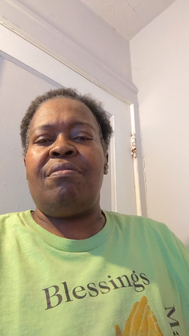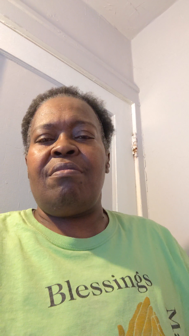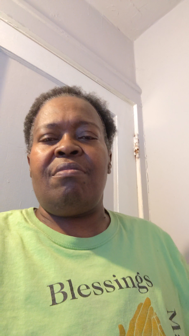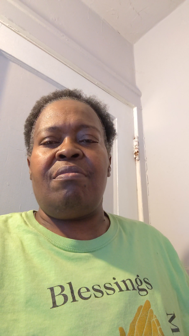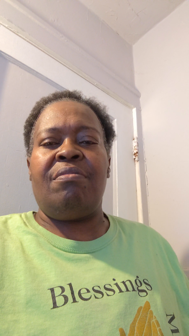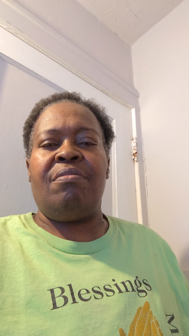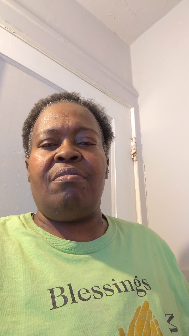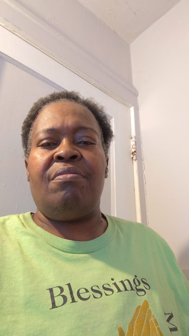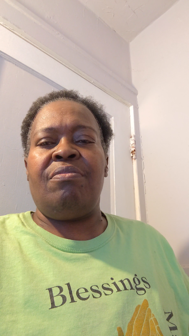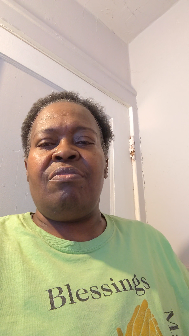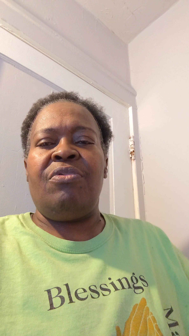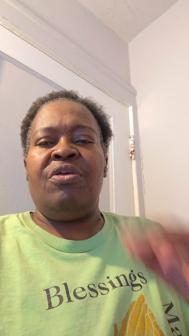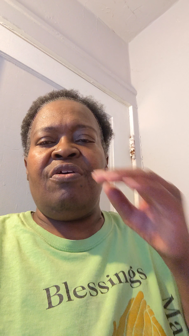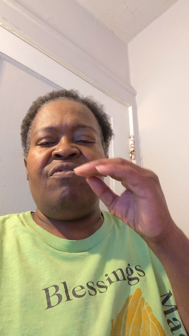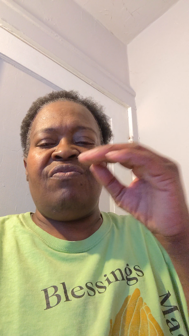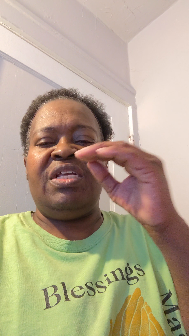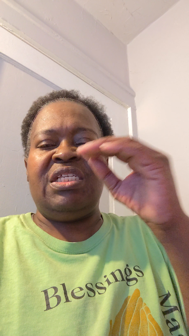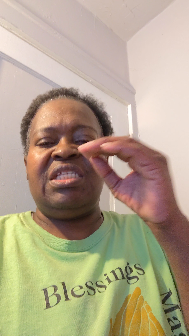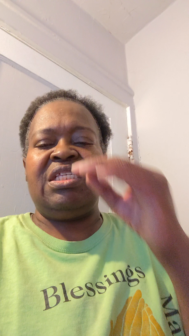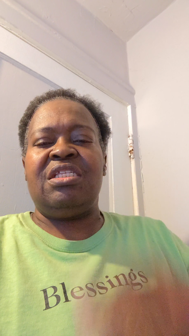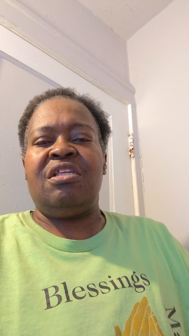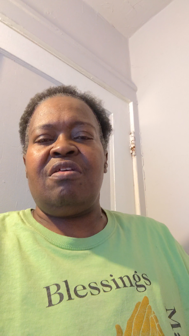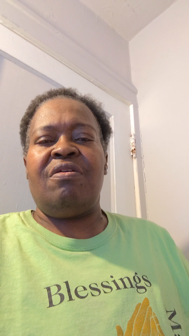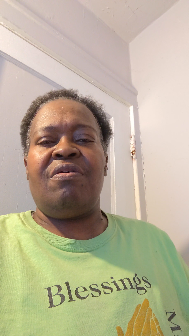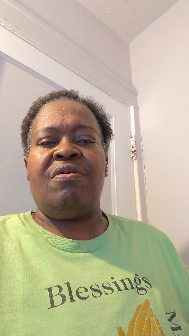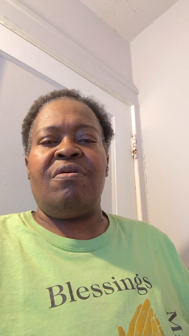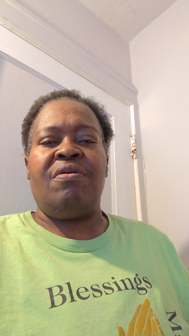fix